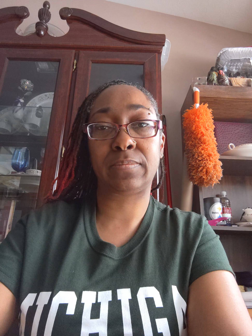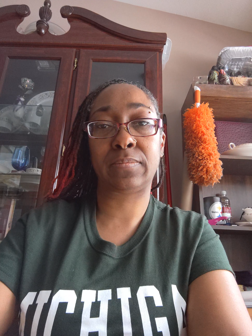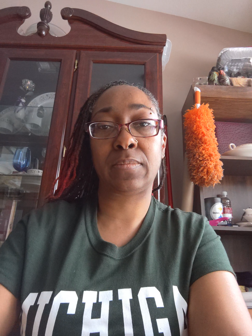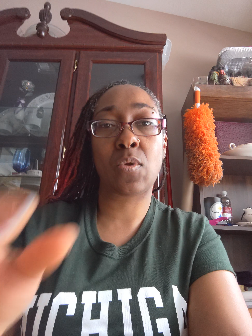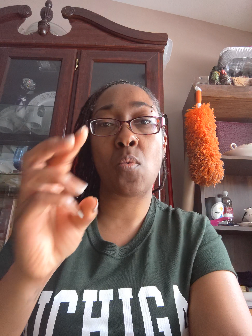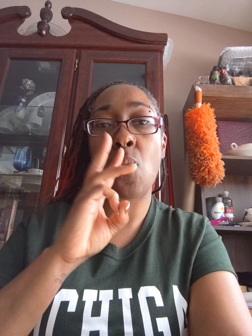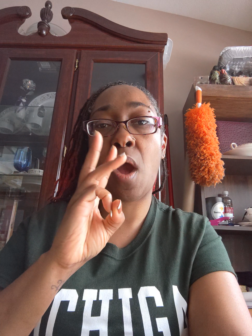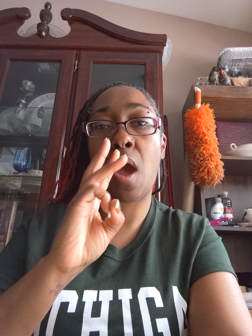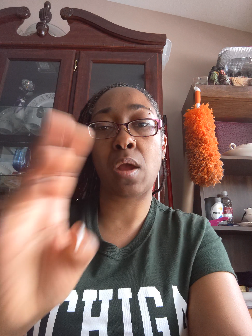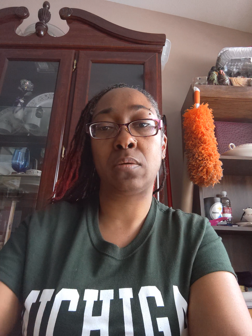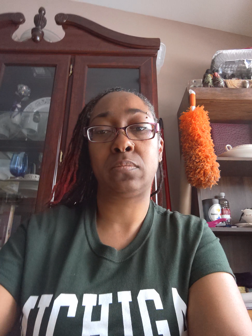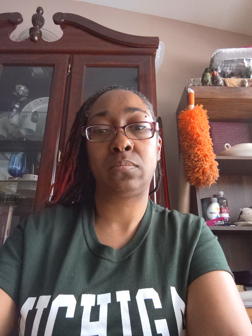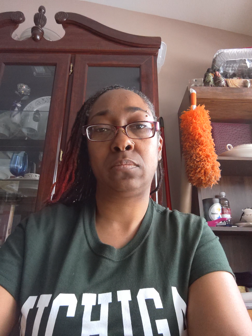water